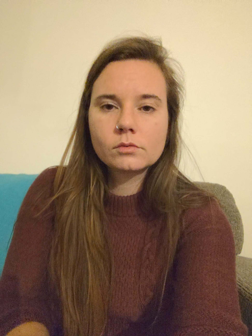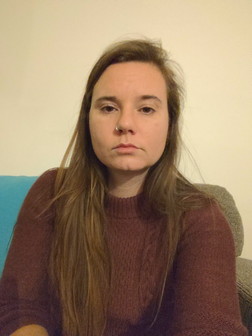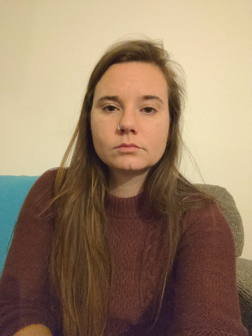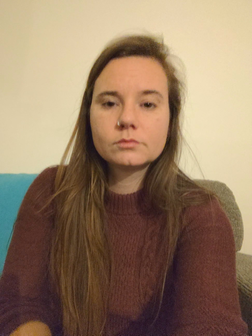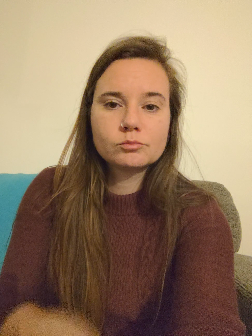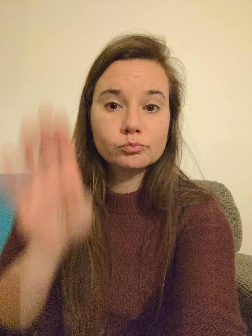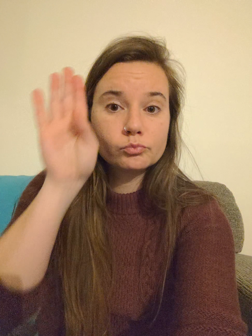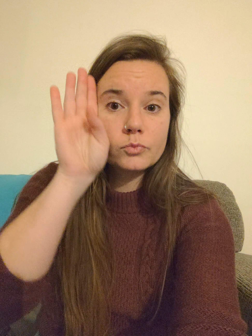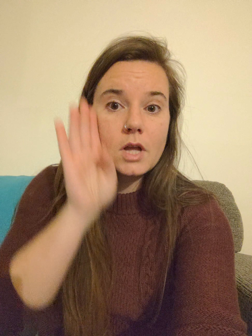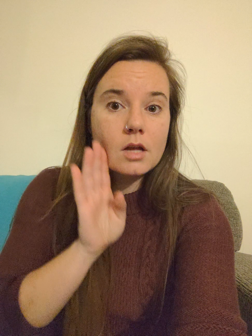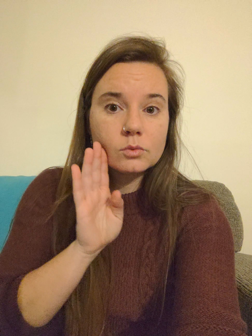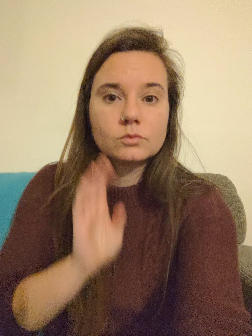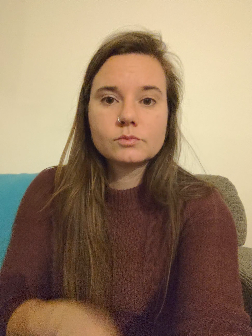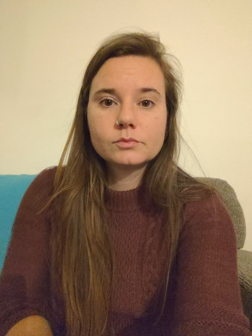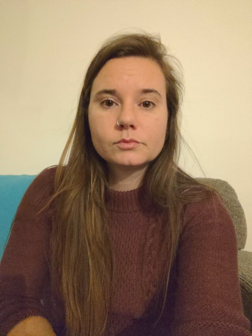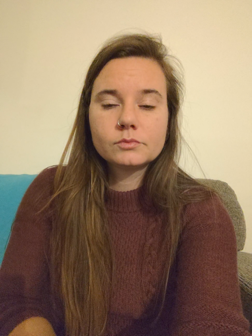brown